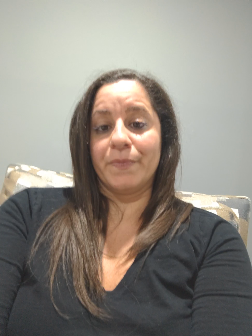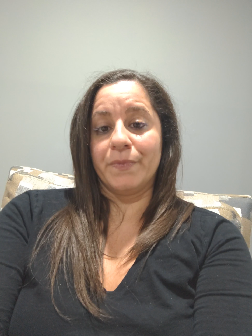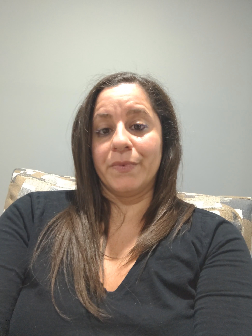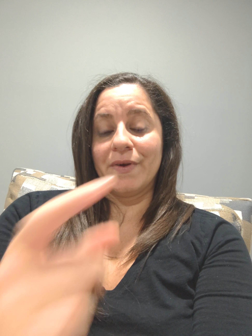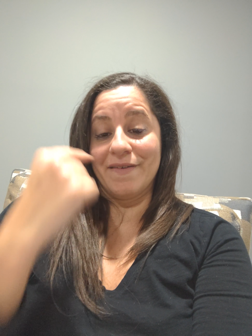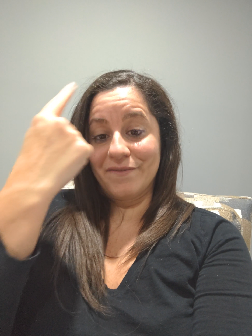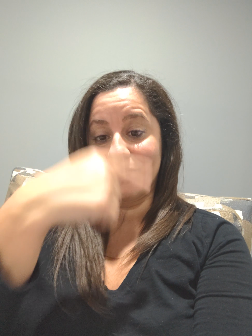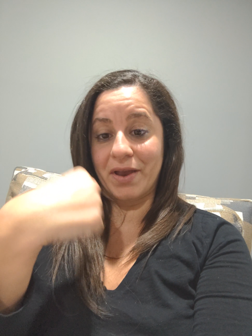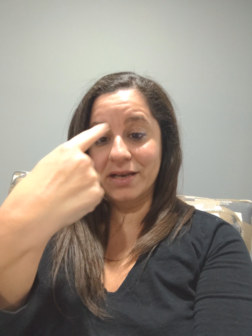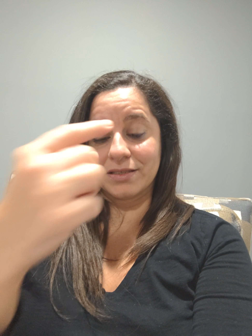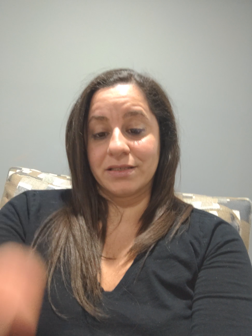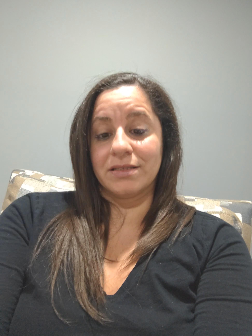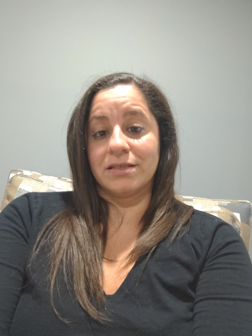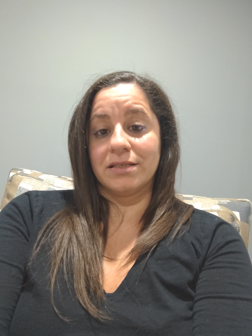face